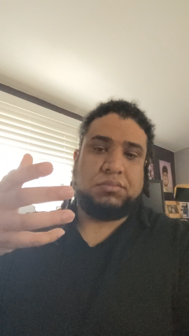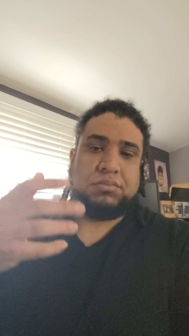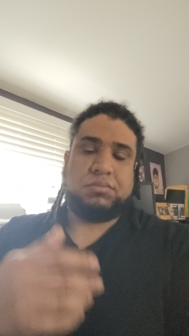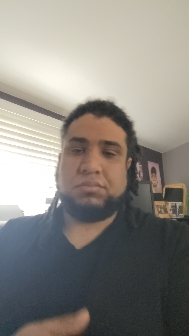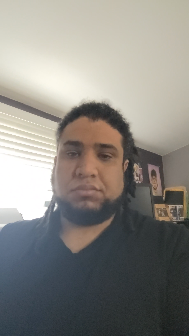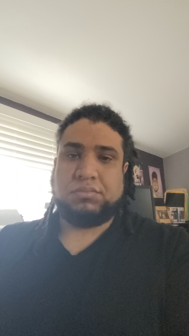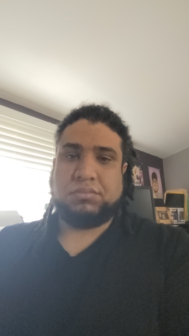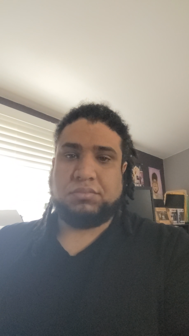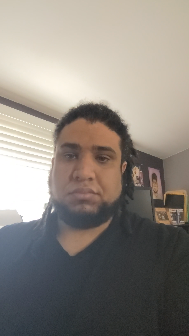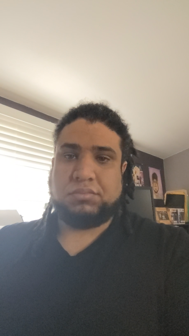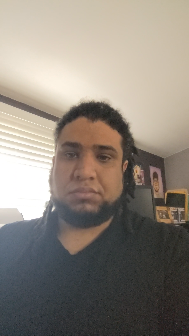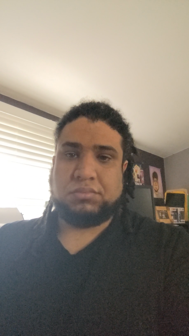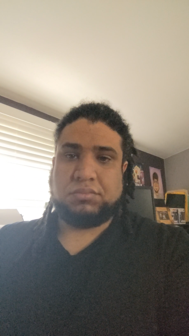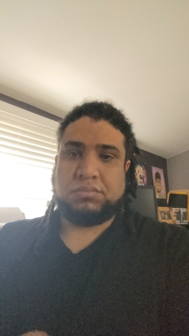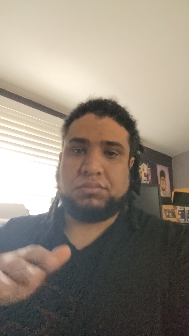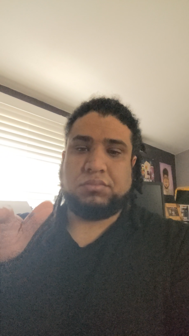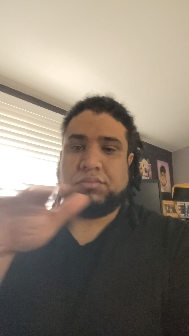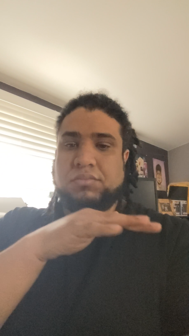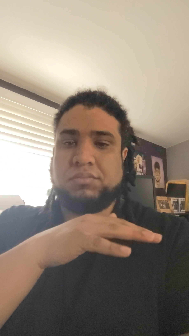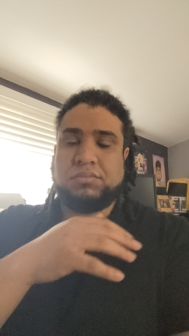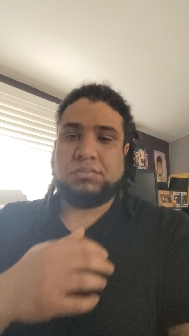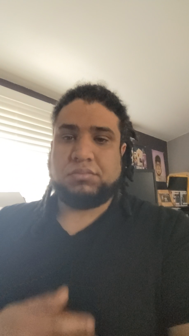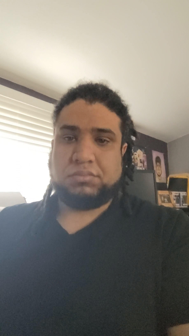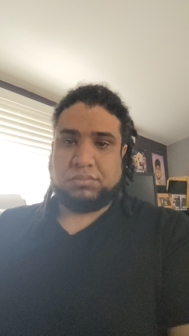full